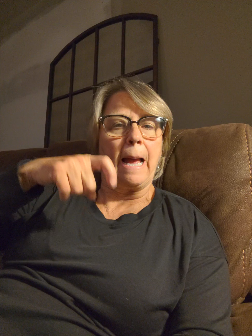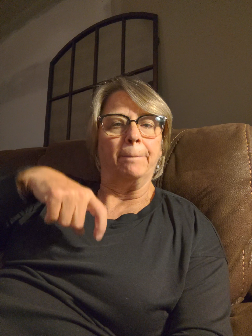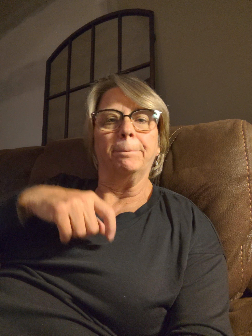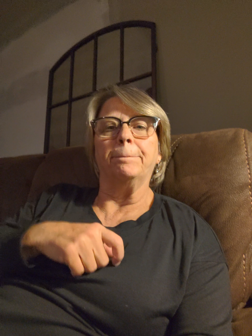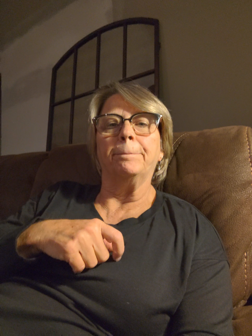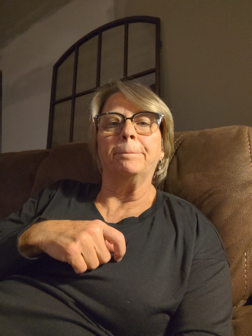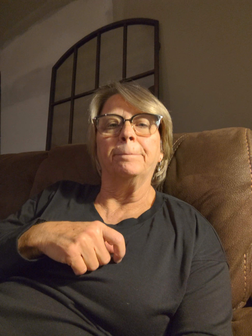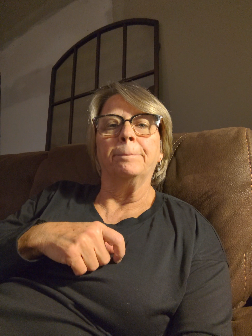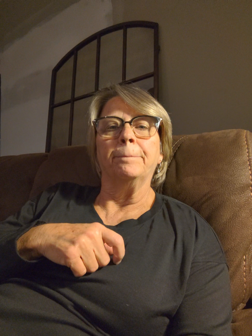time